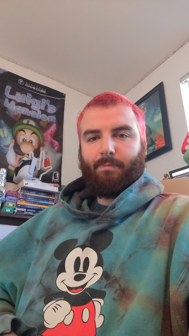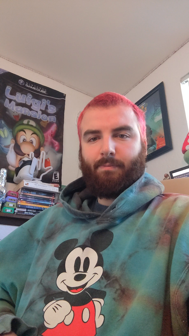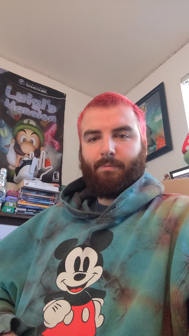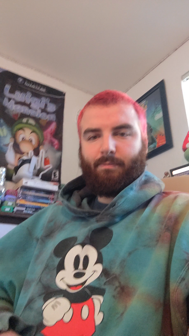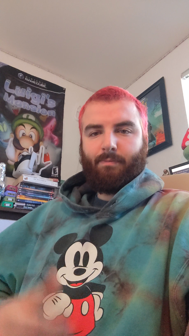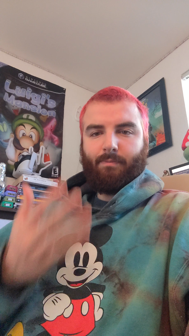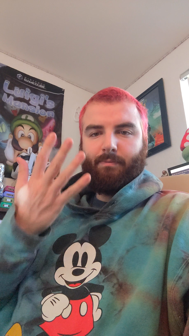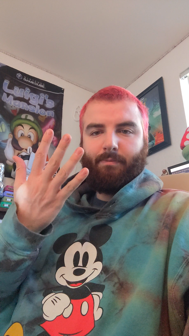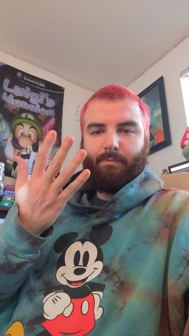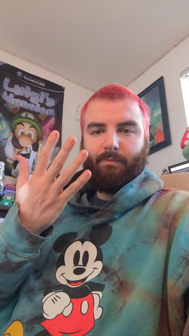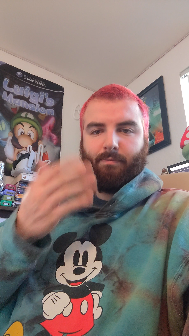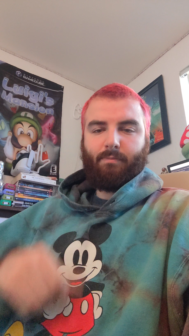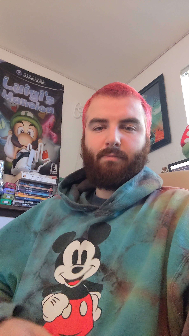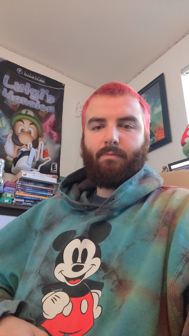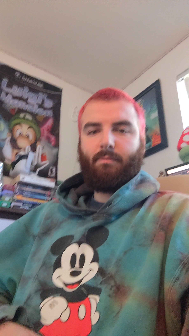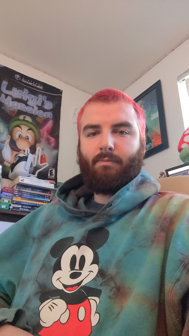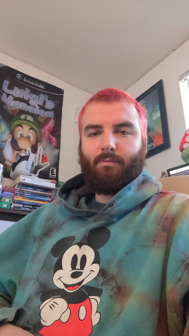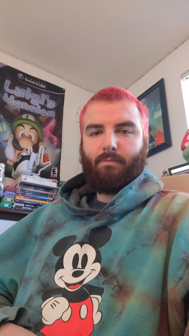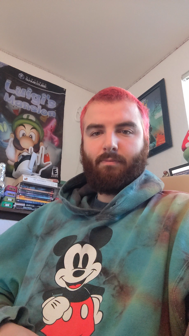hand